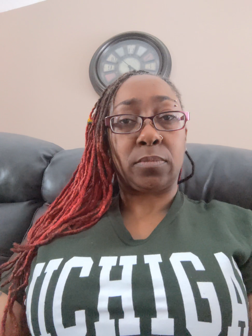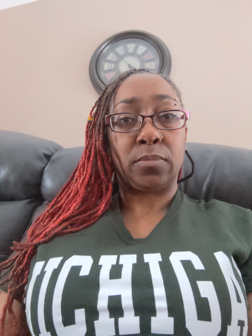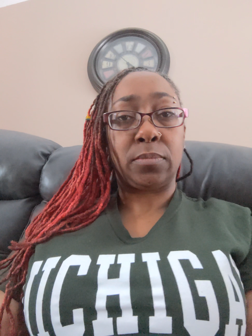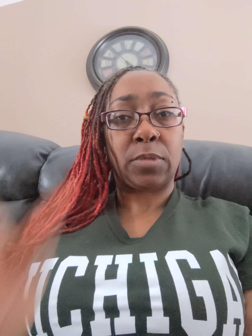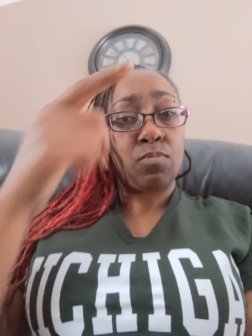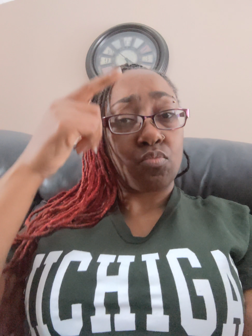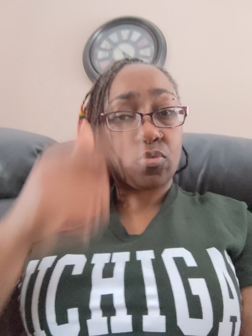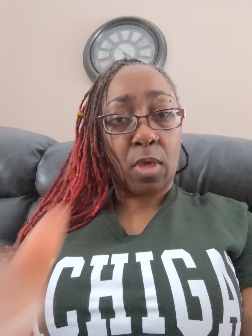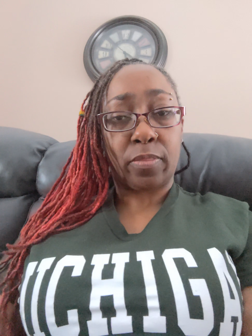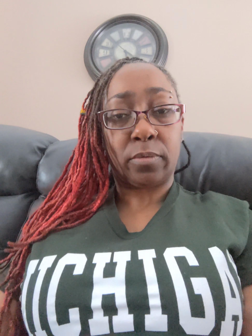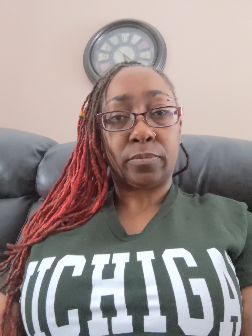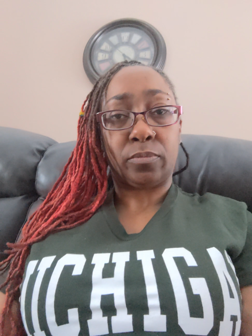brother